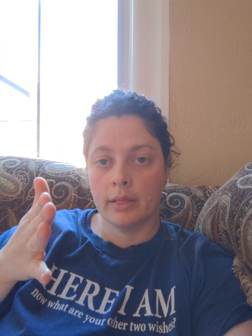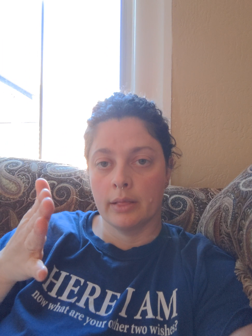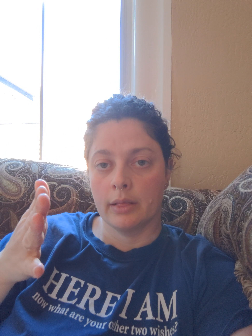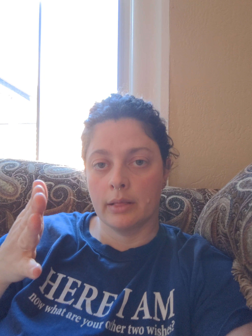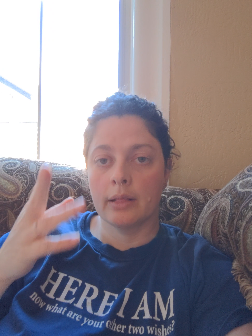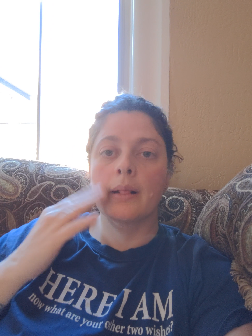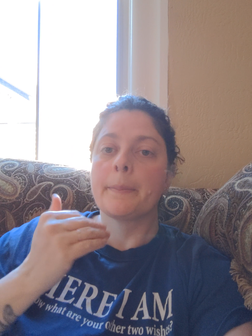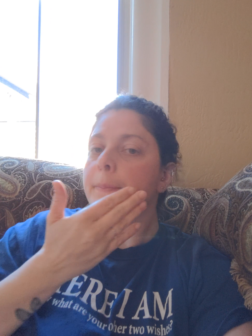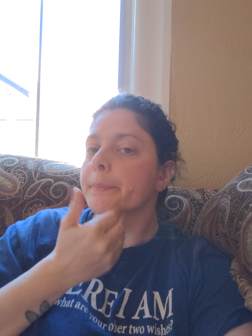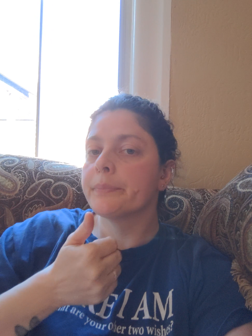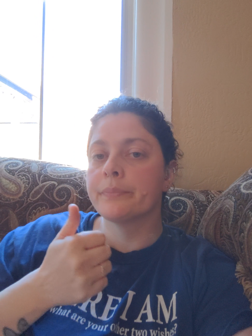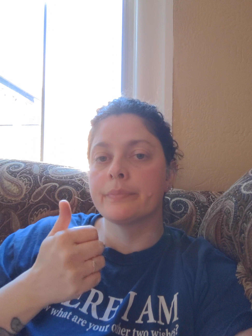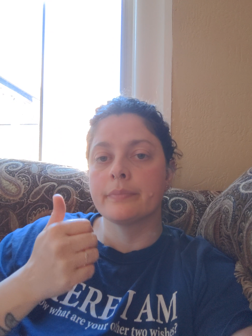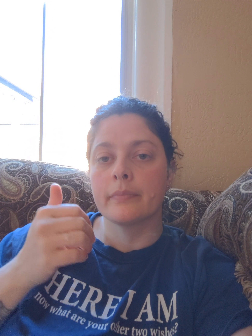napkin